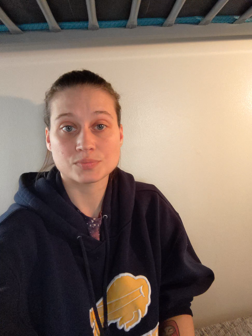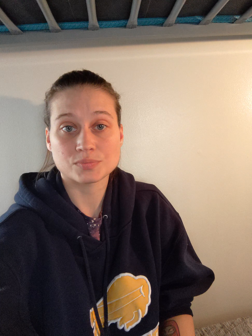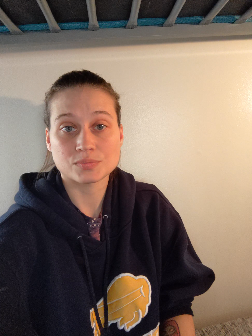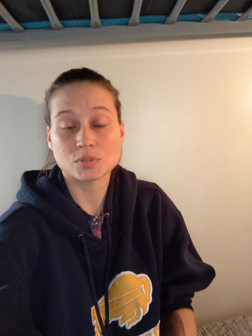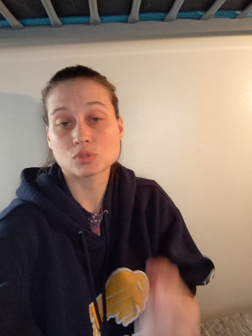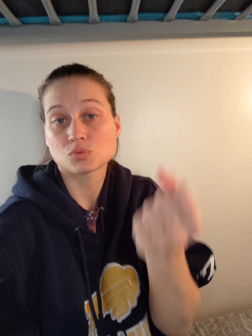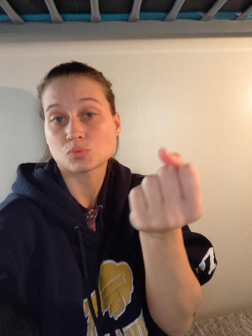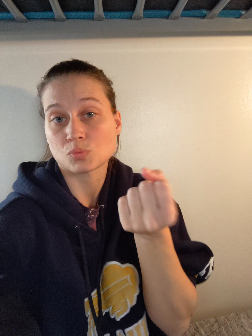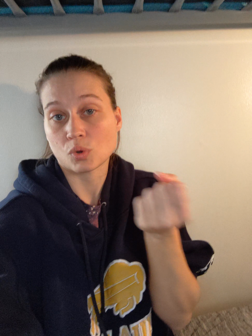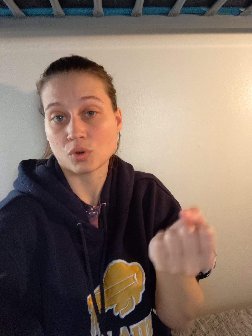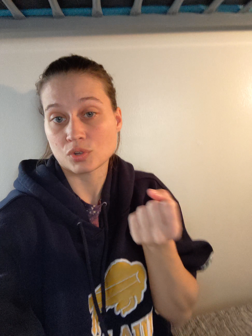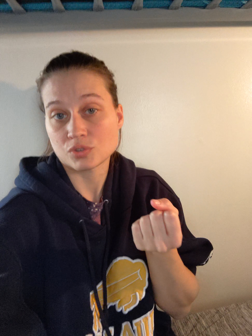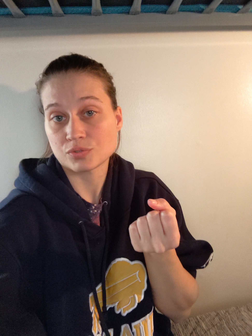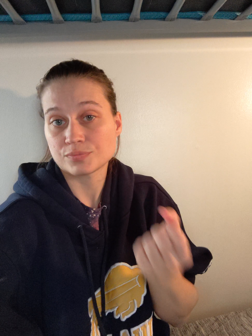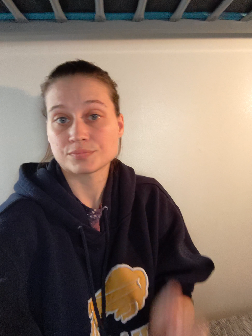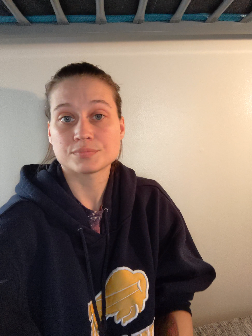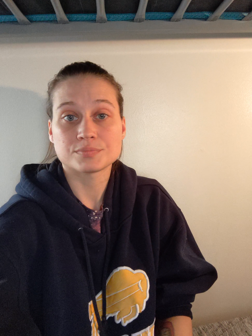drawer